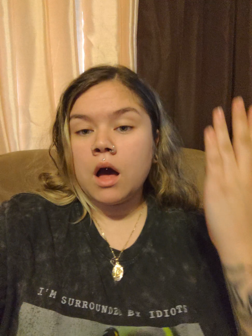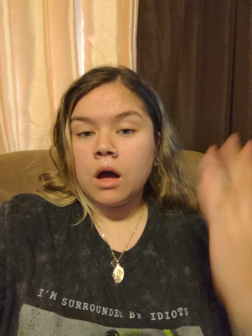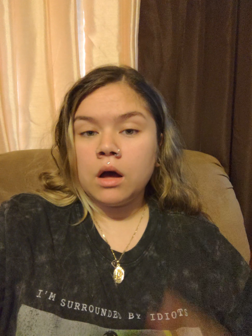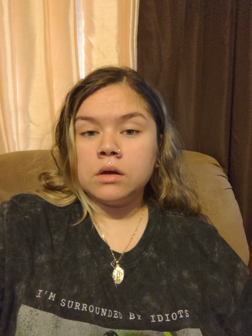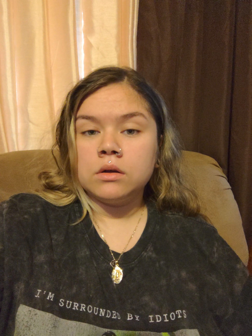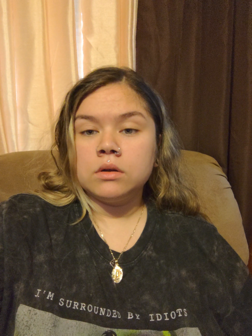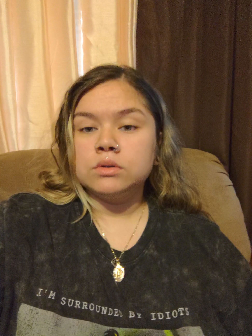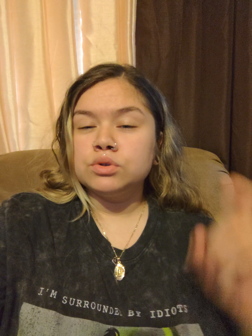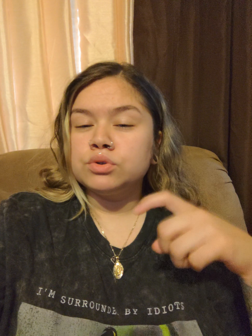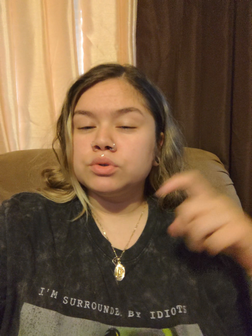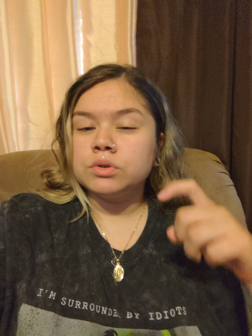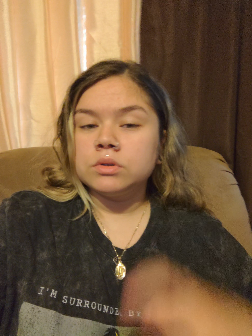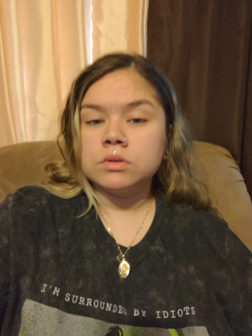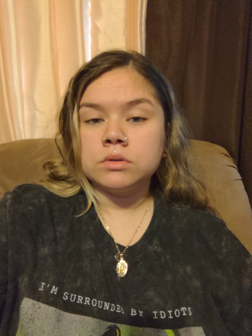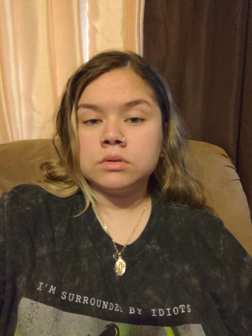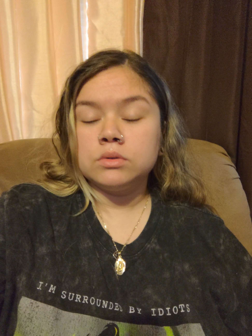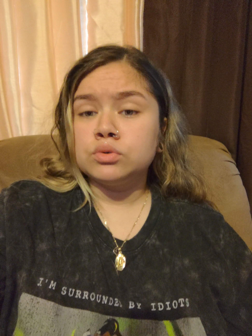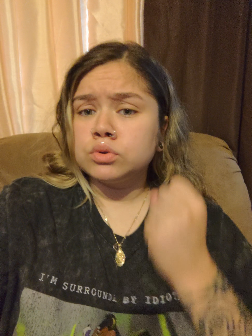should